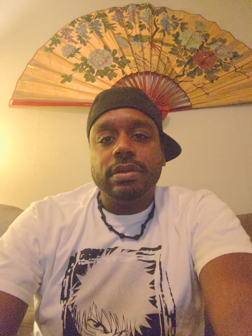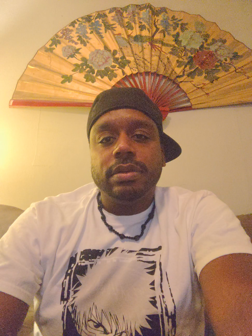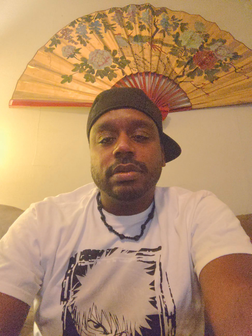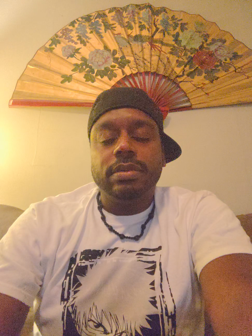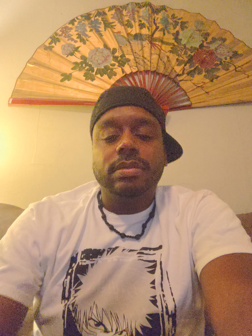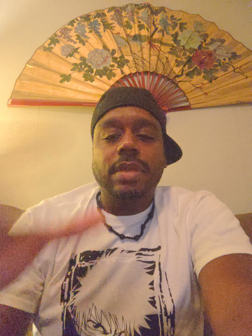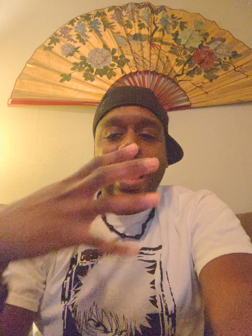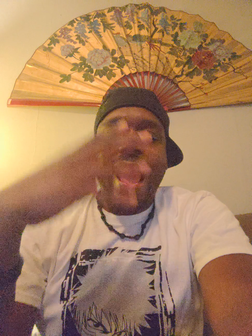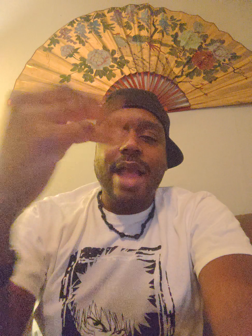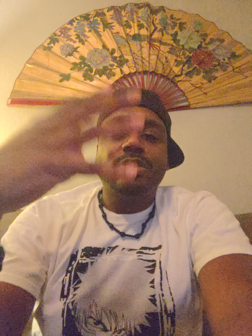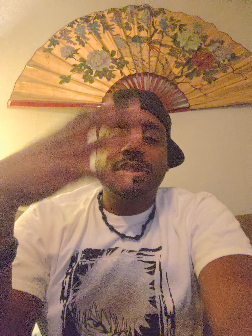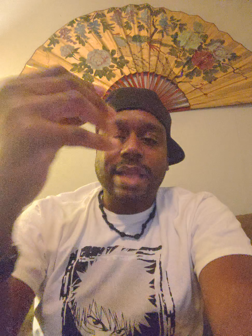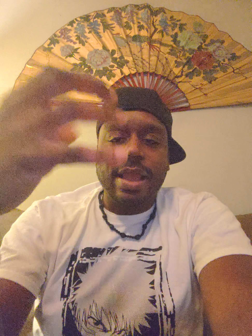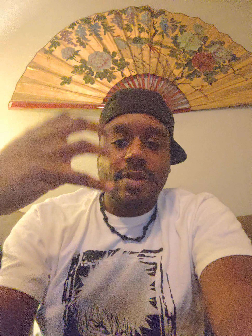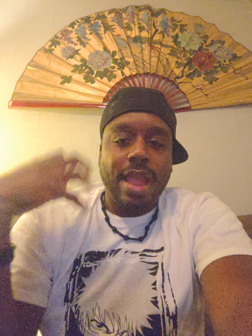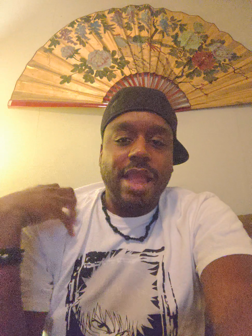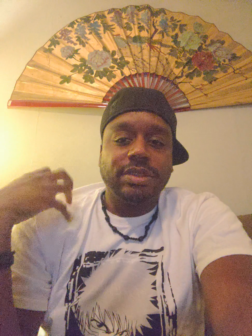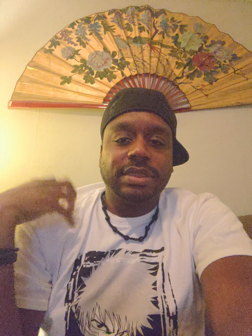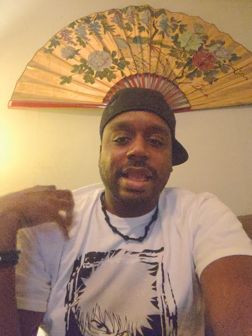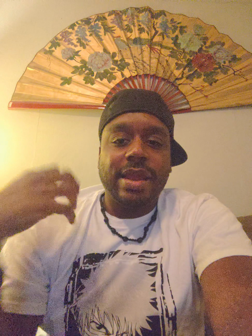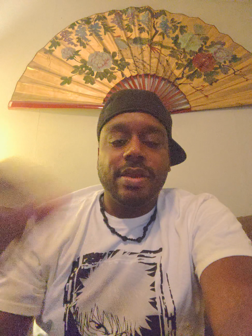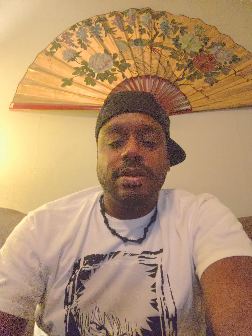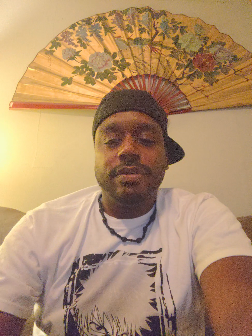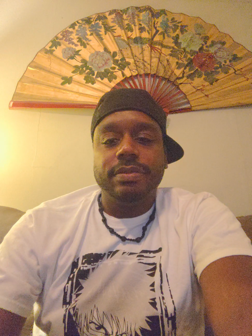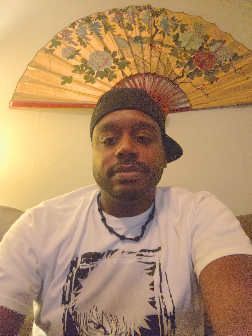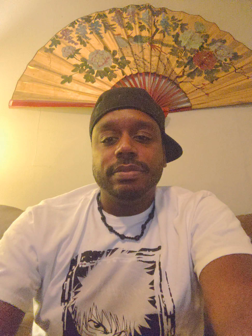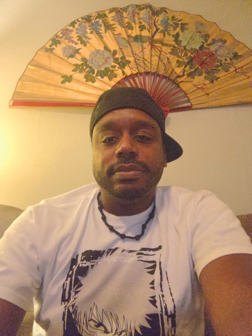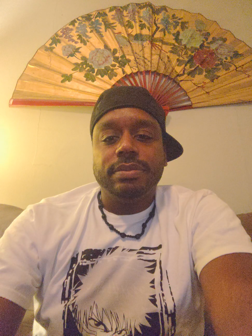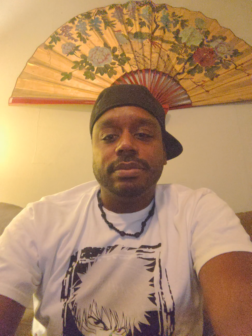outside